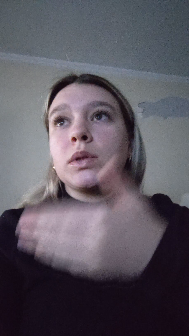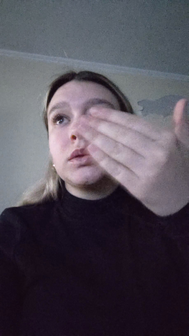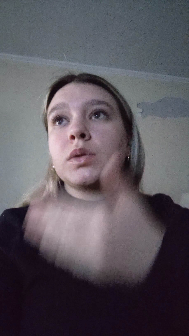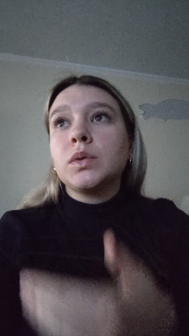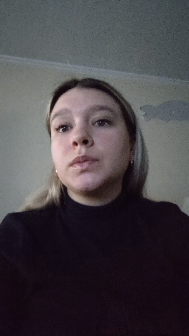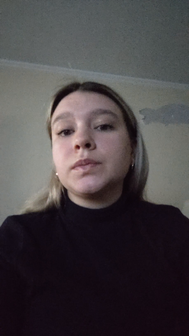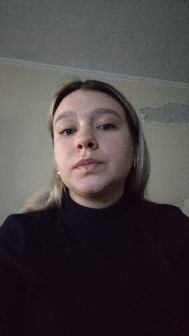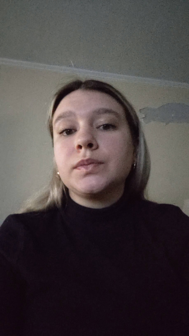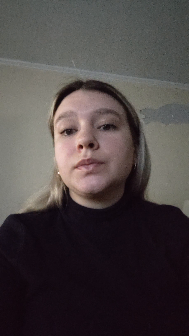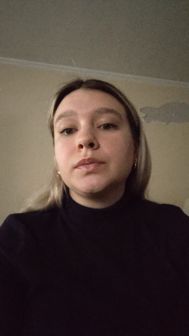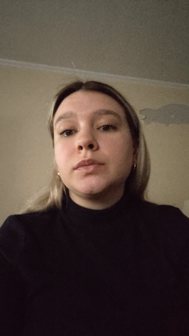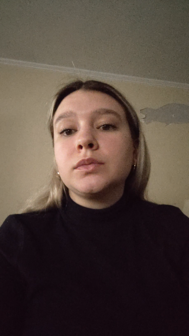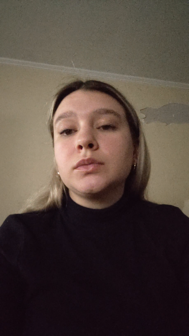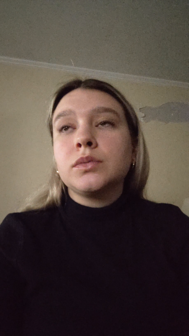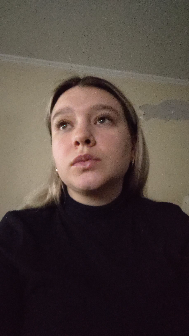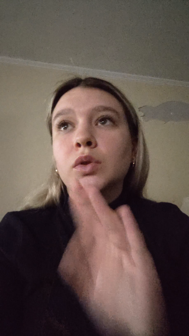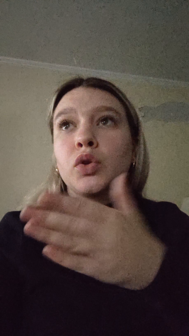cook